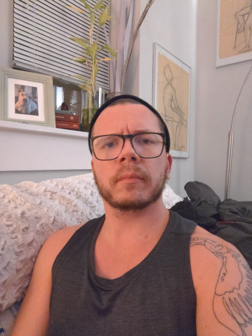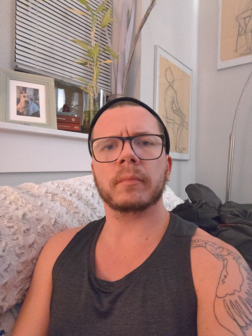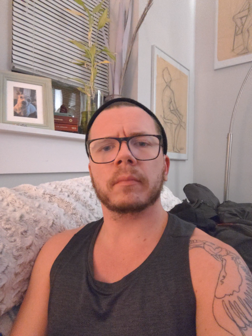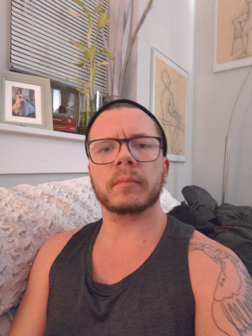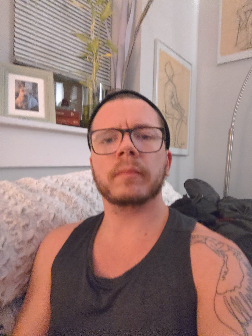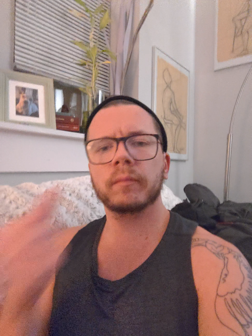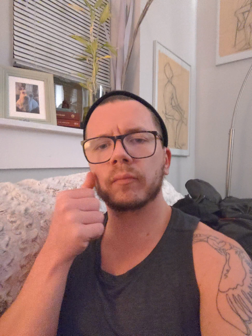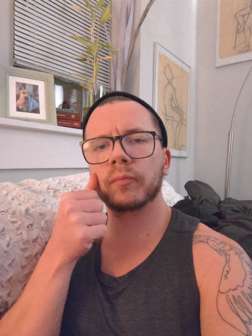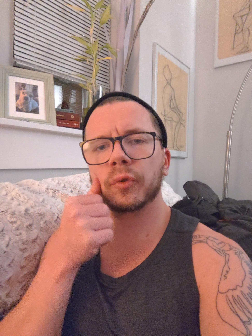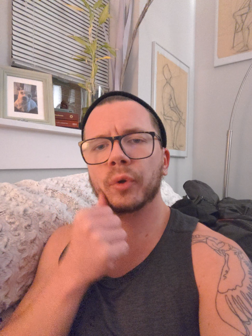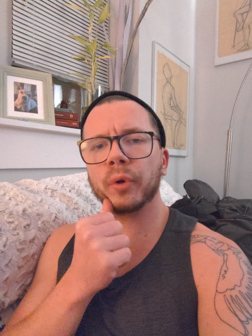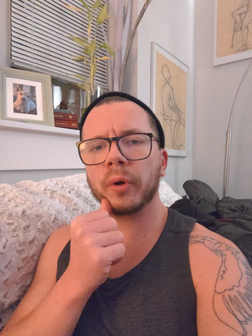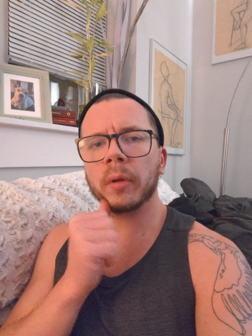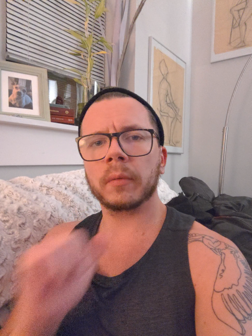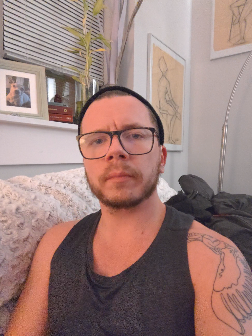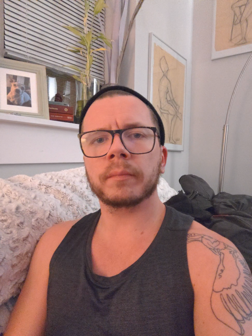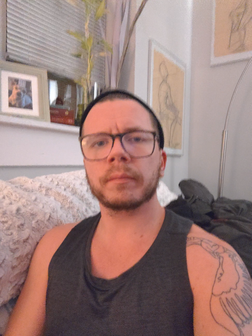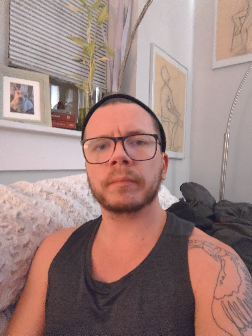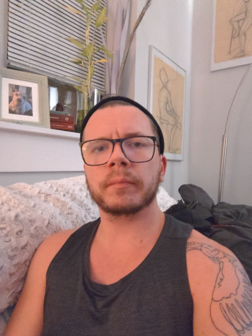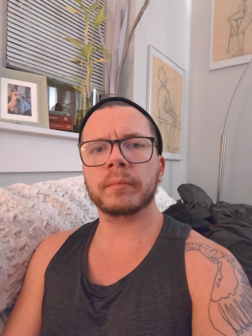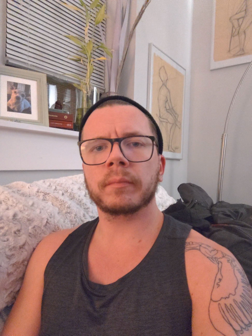girl